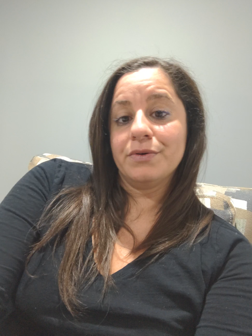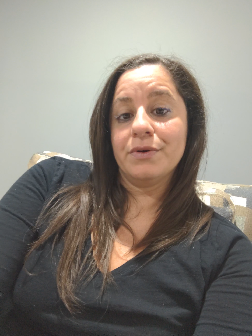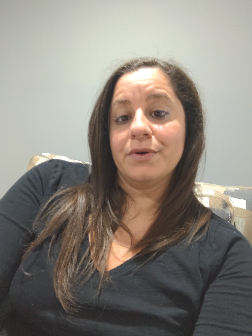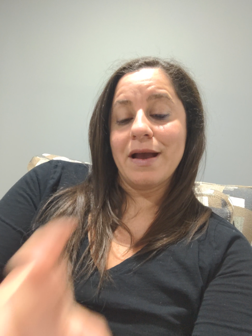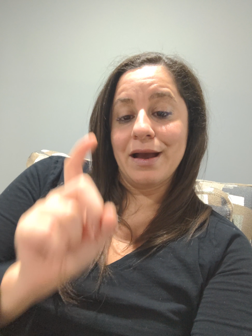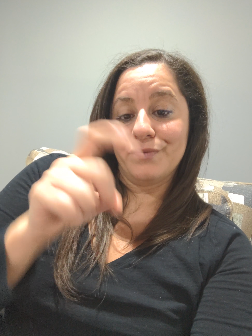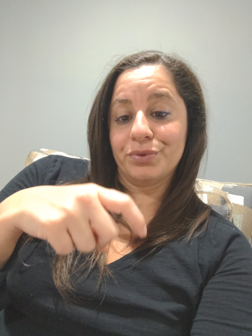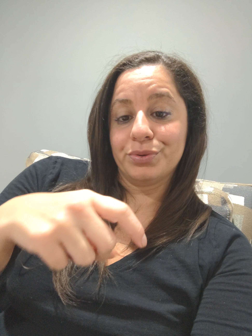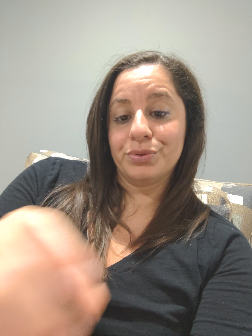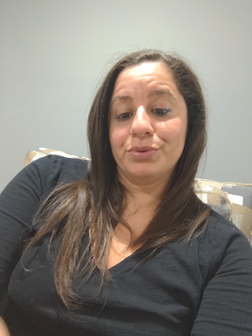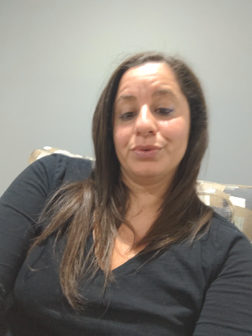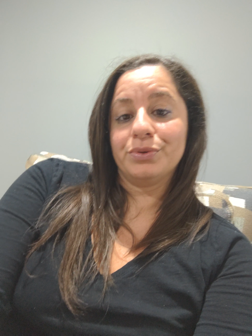have to